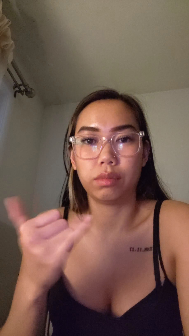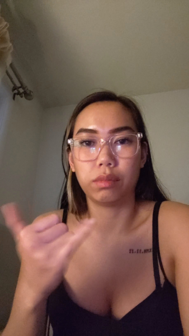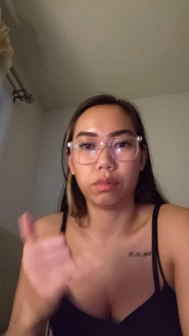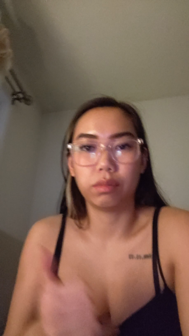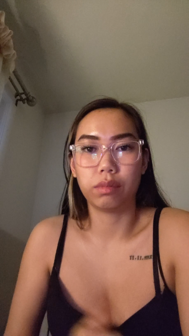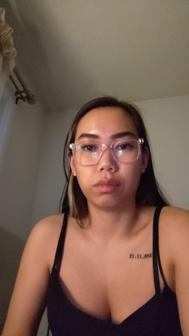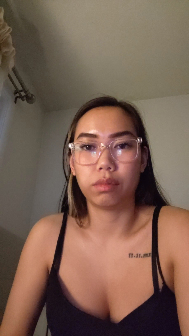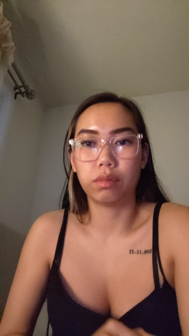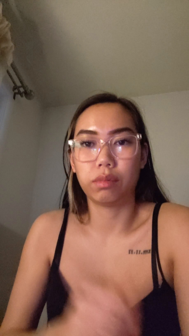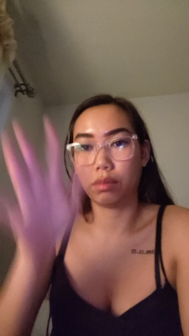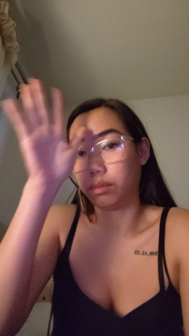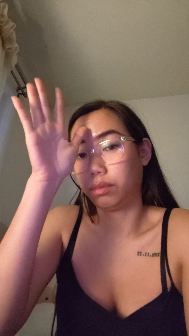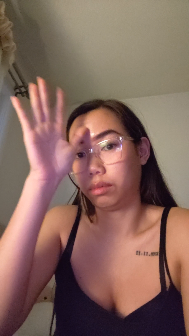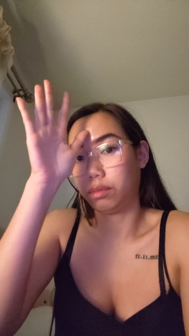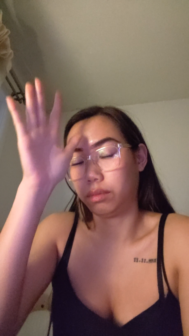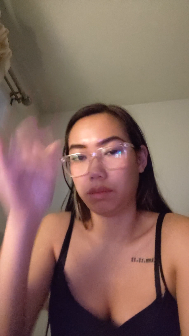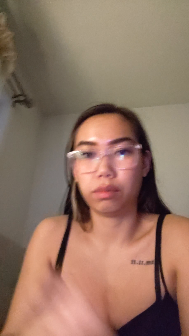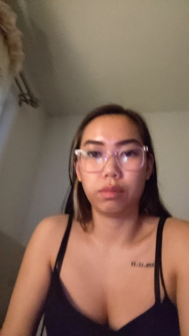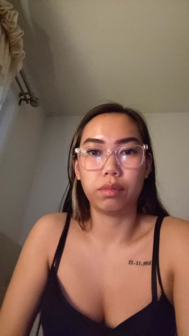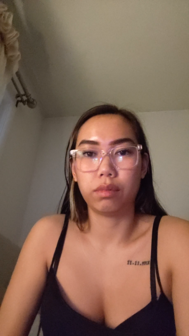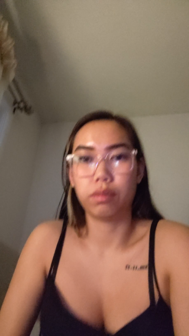daddy